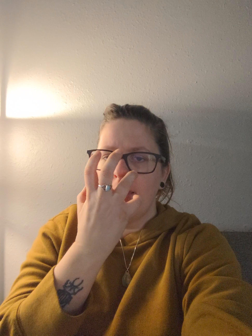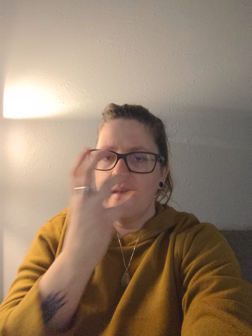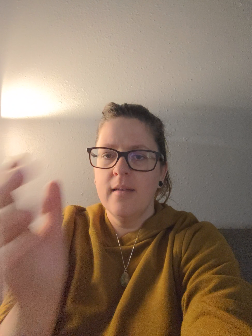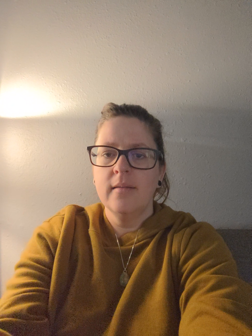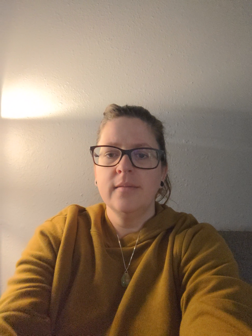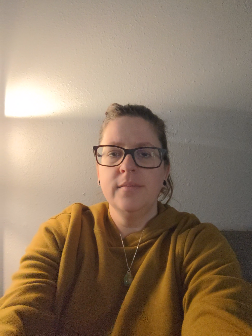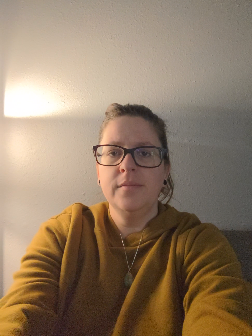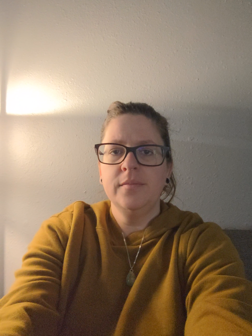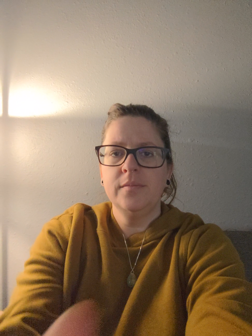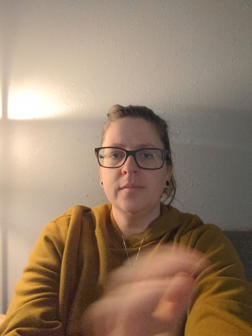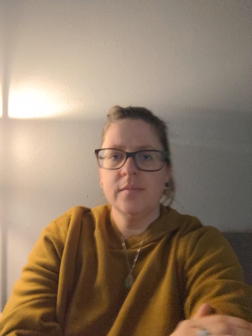mad